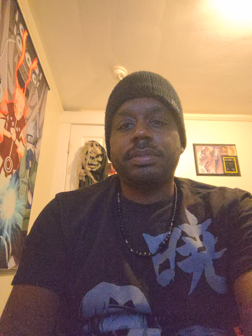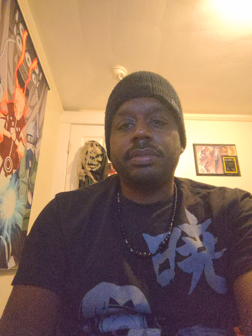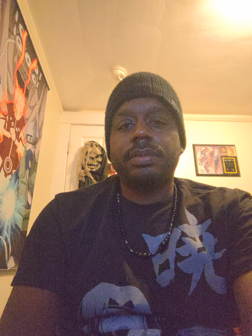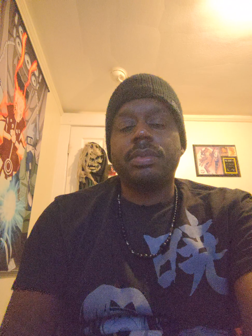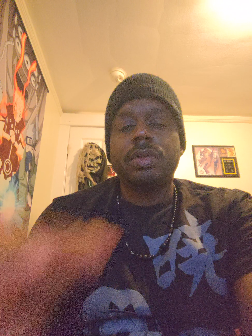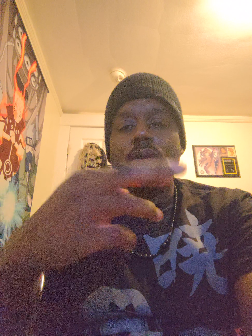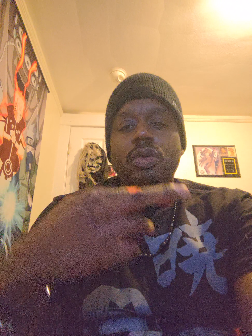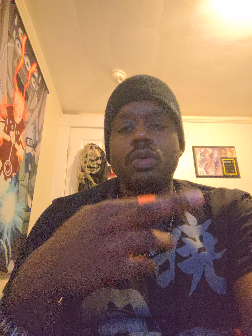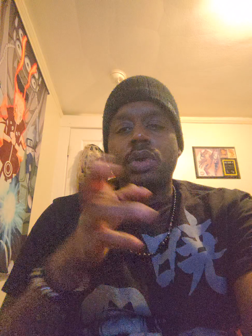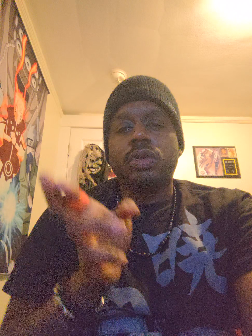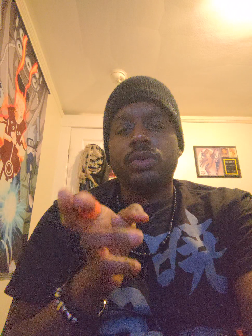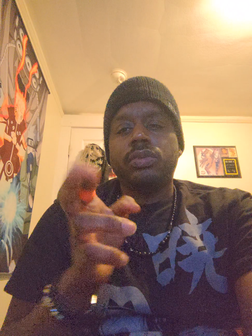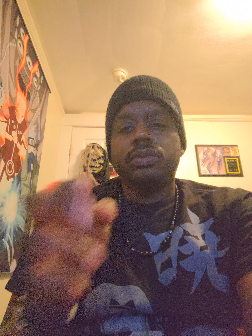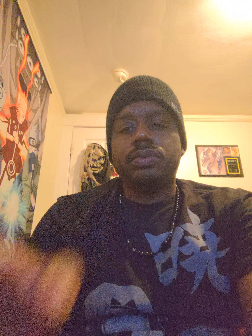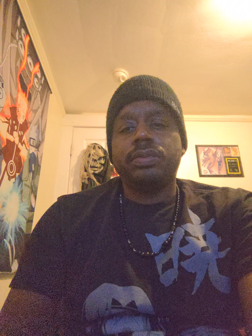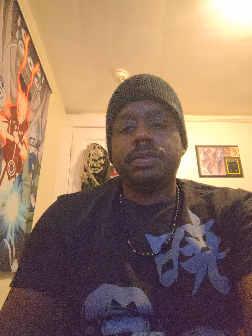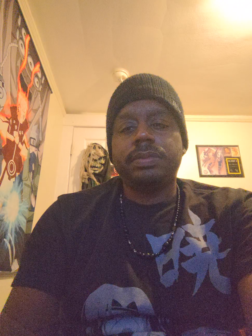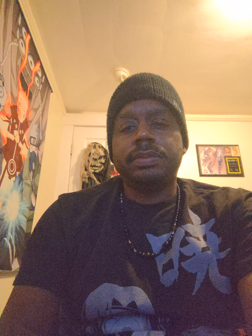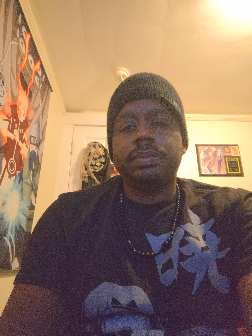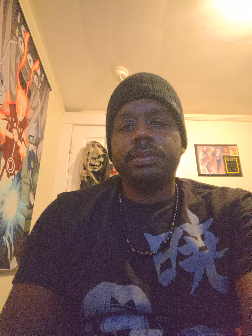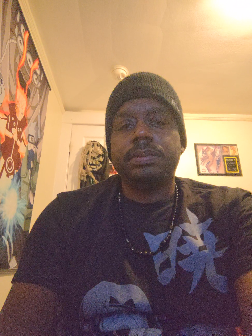room